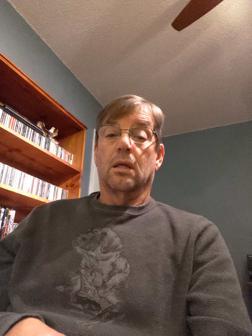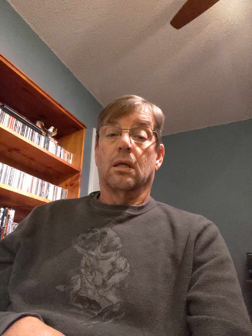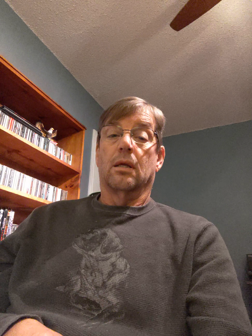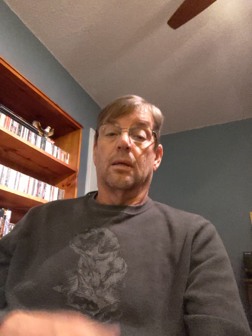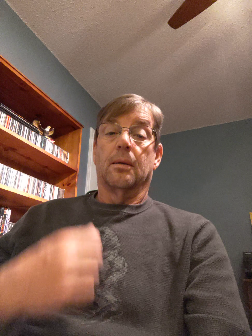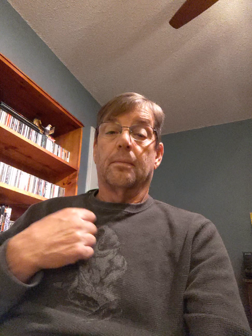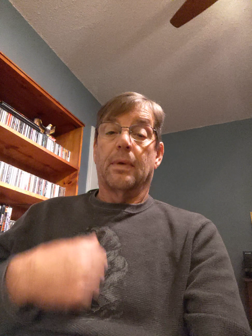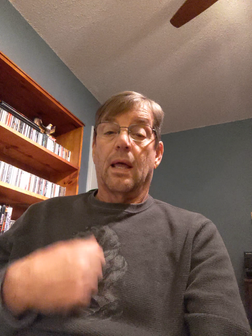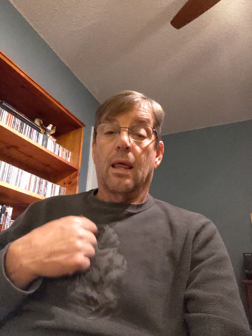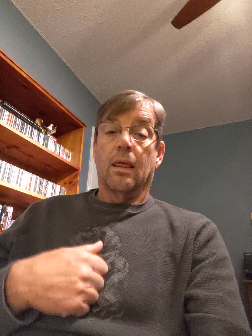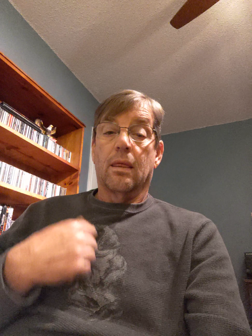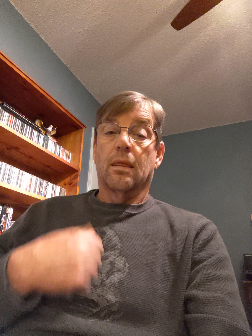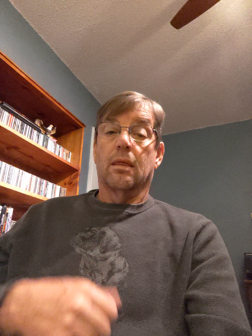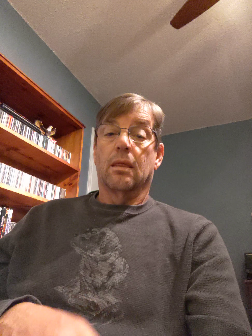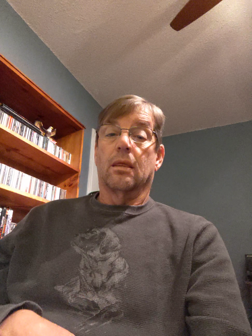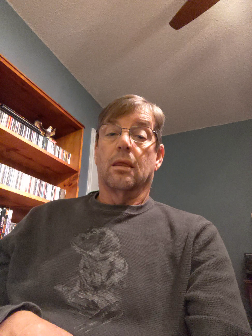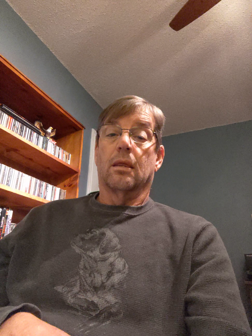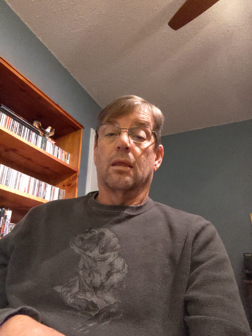bath